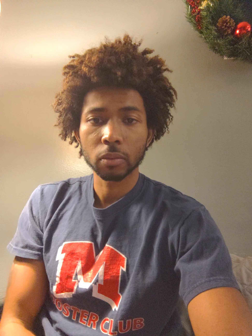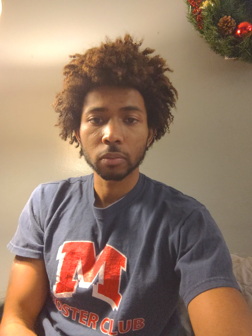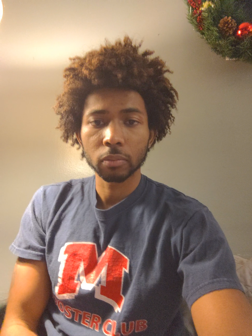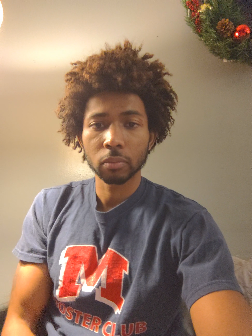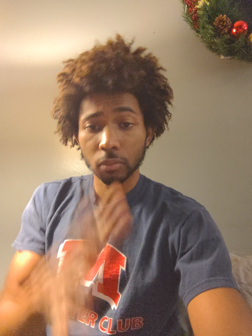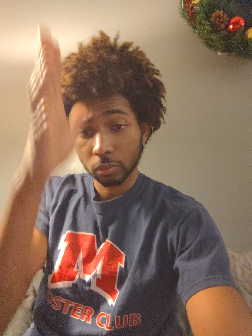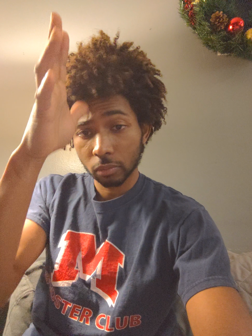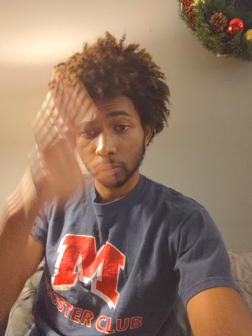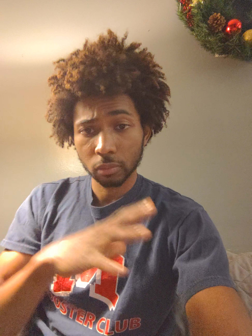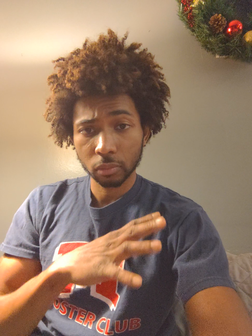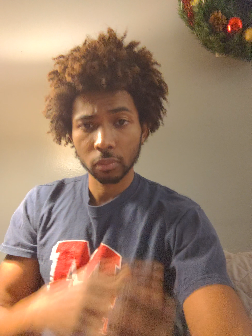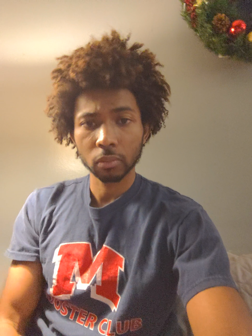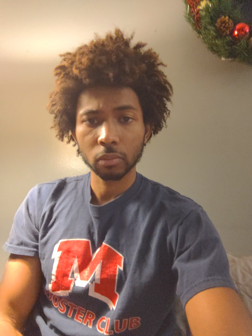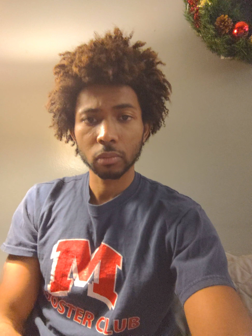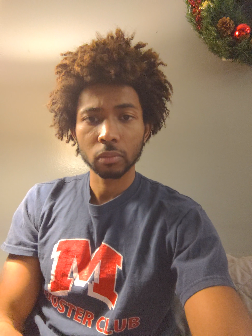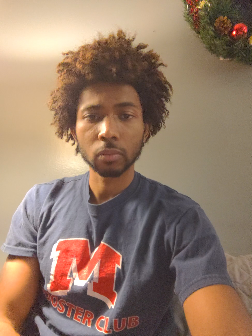man